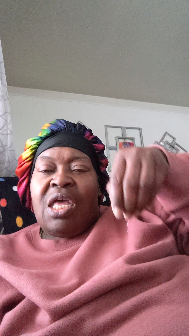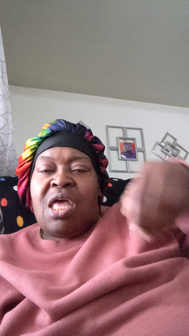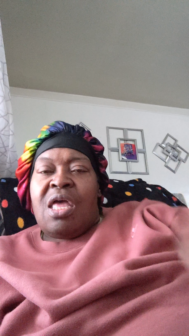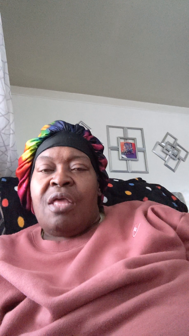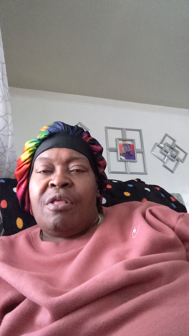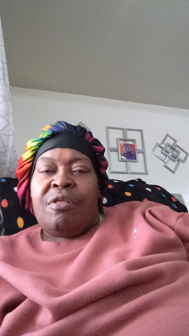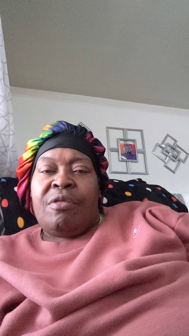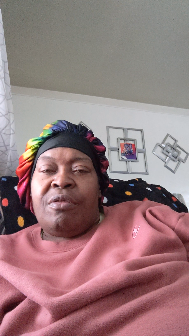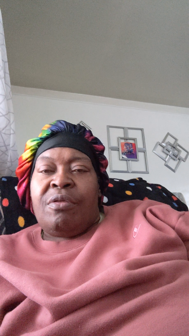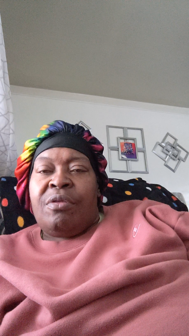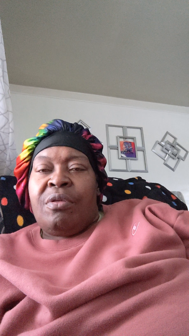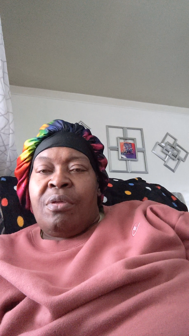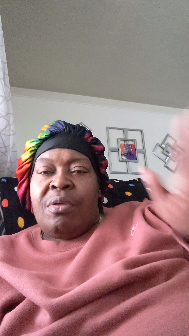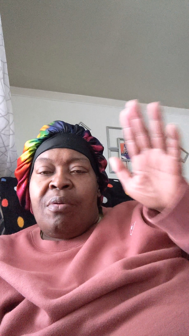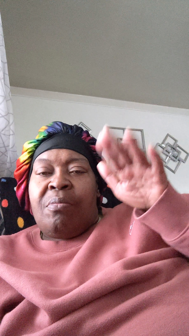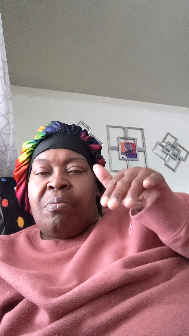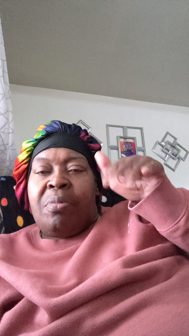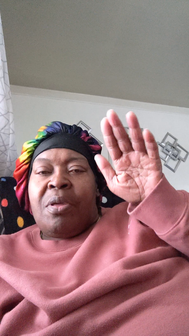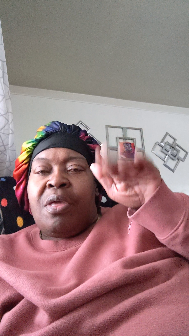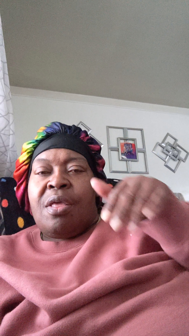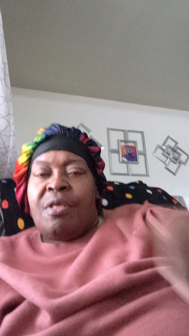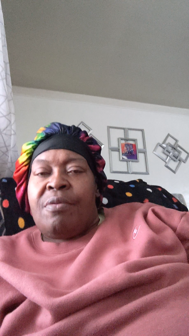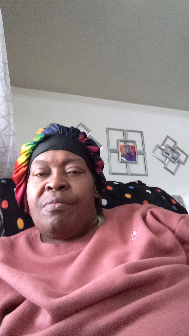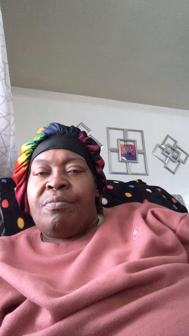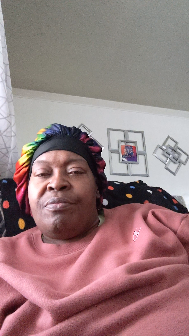paint